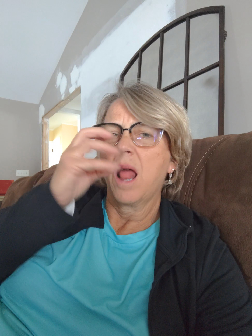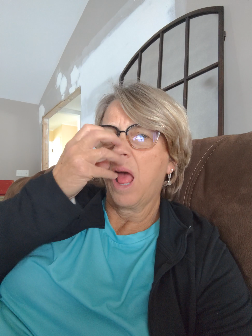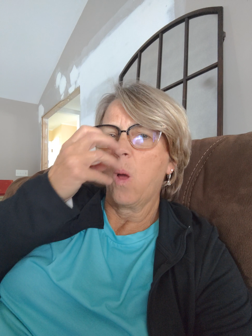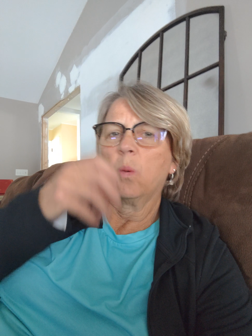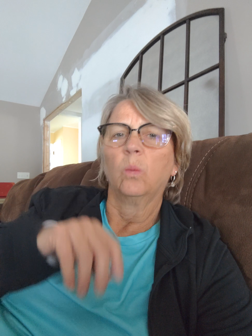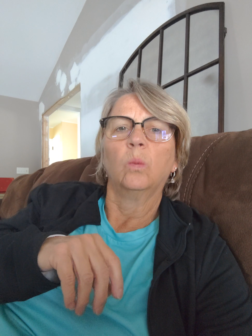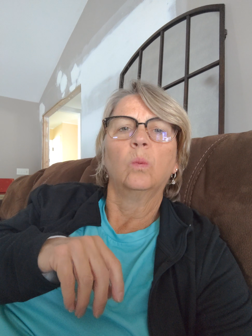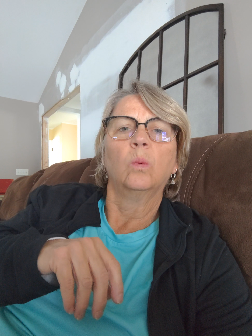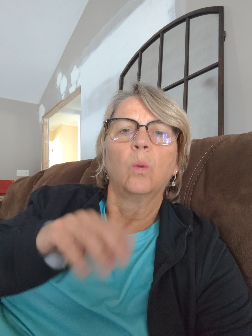clown